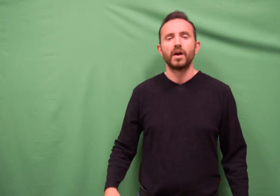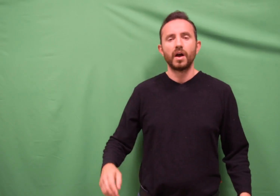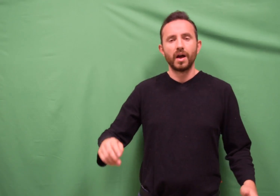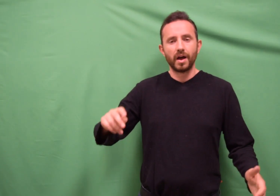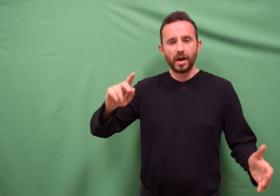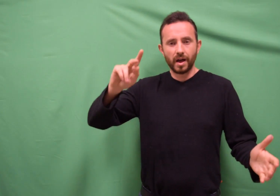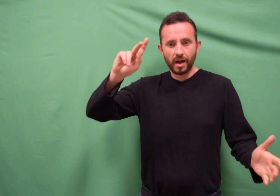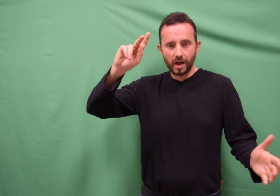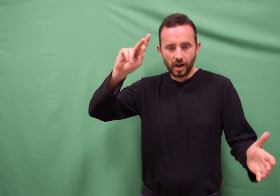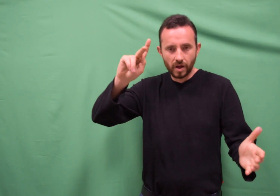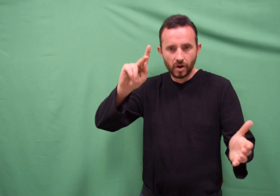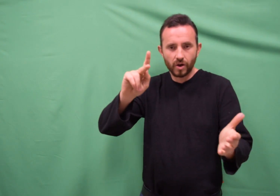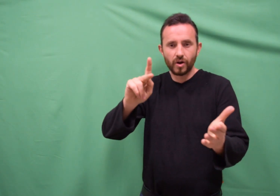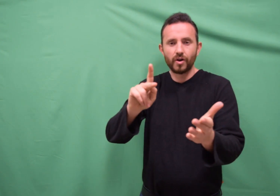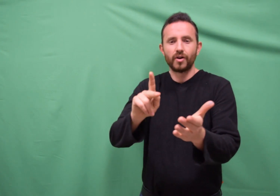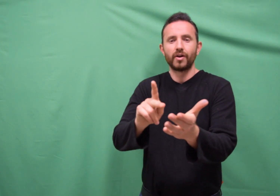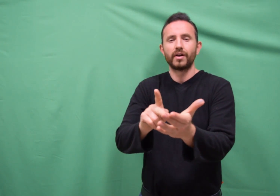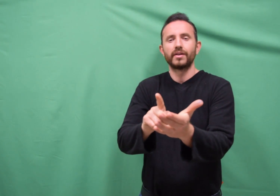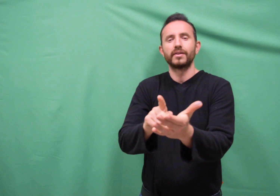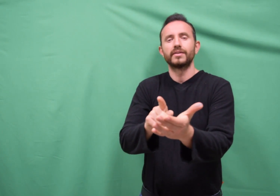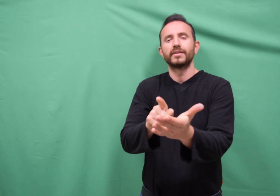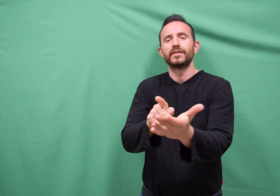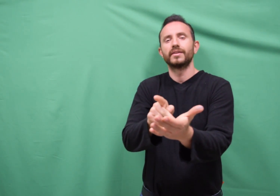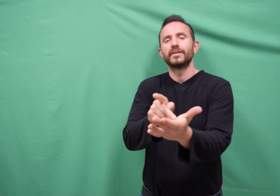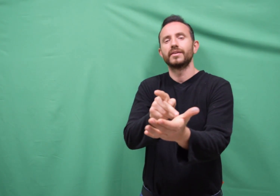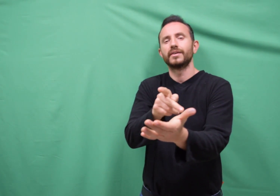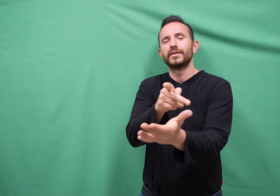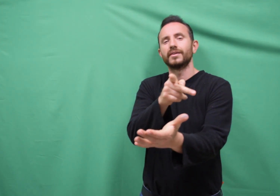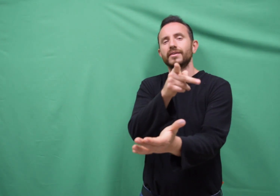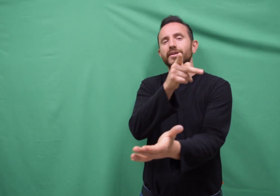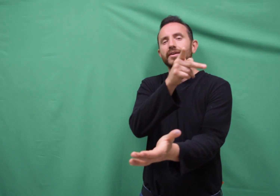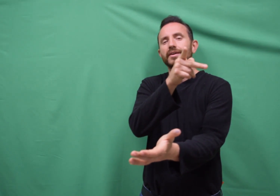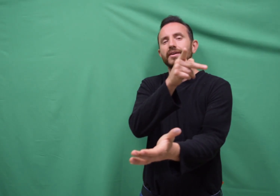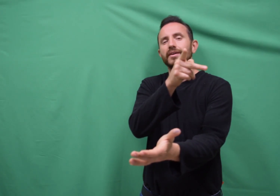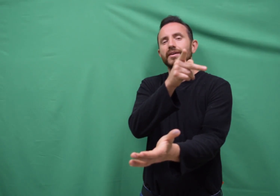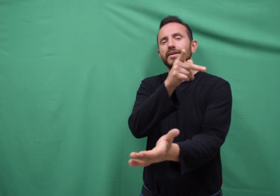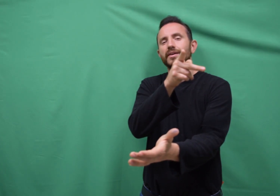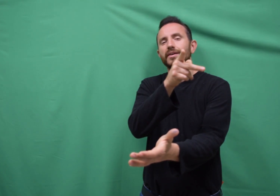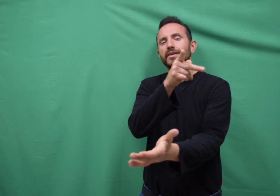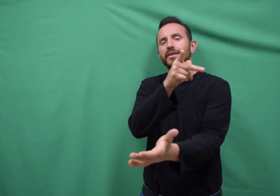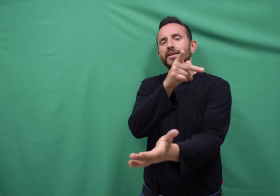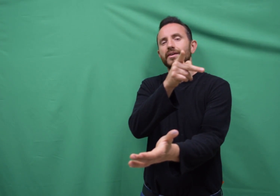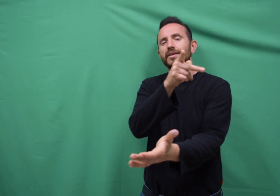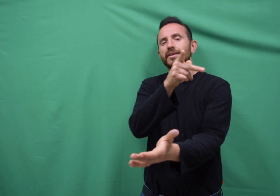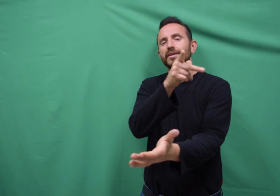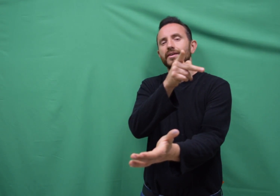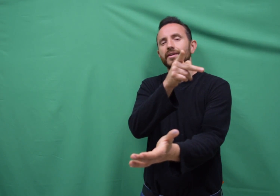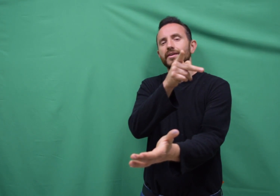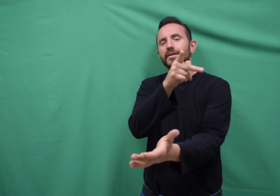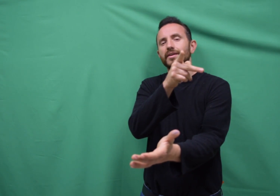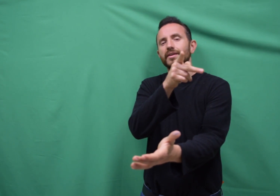otra vez